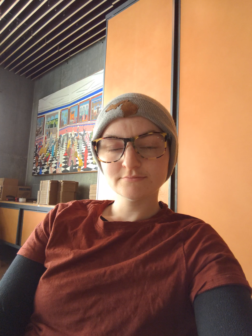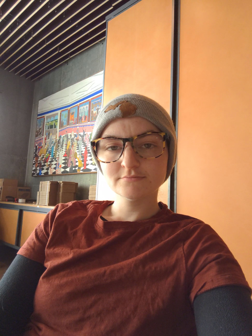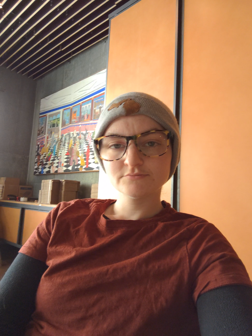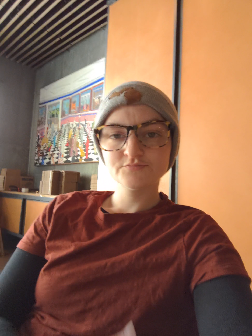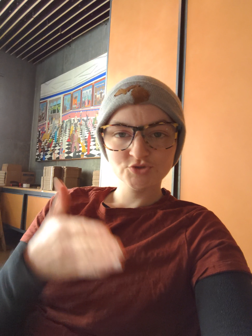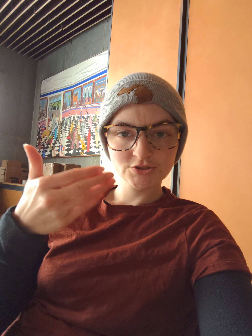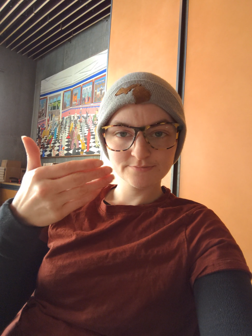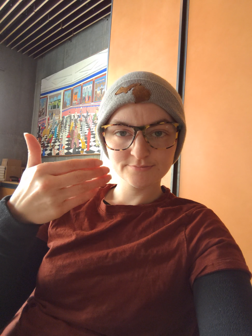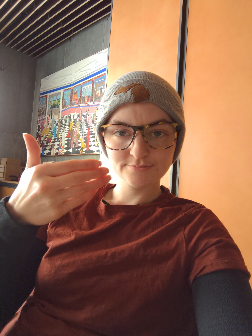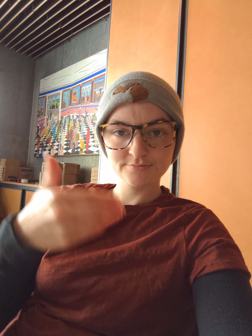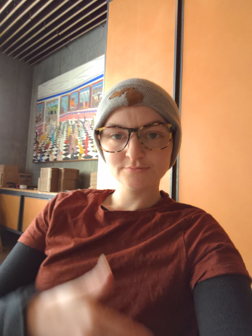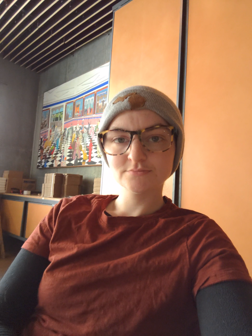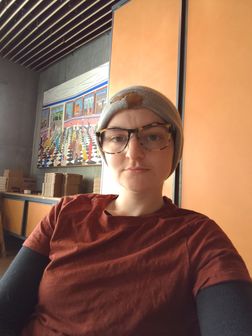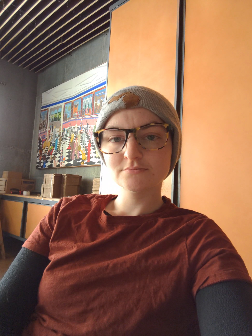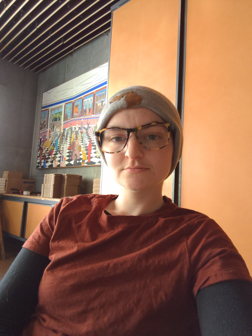flag